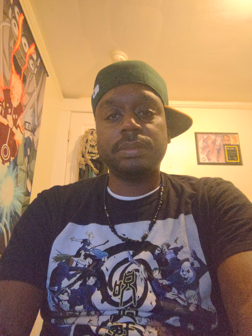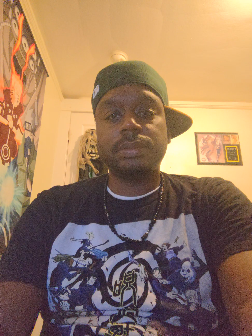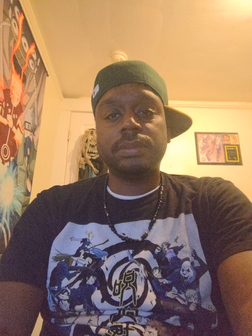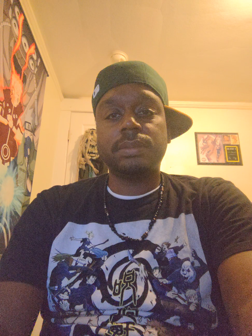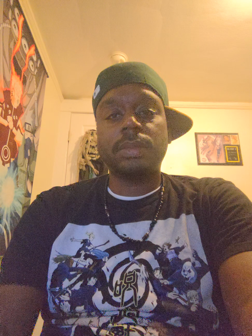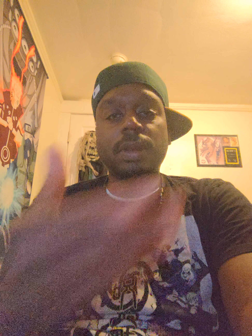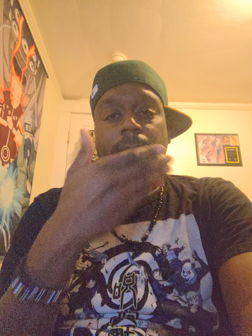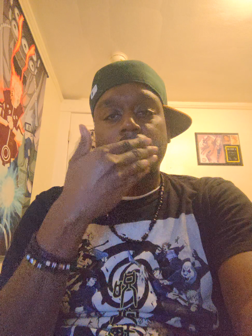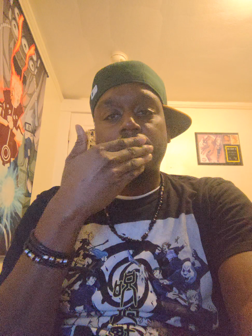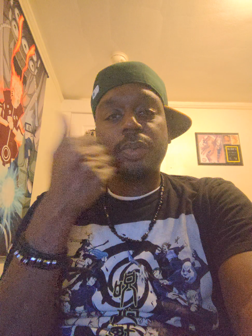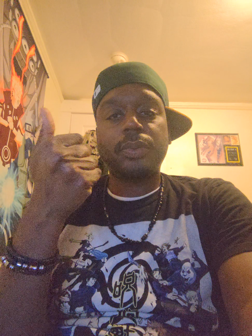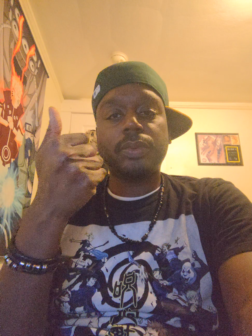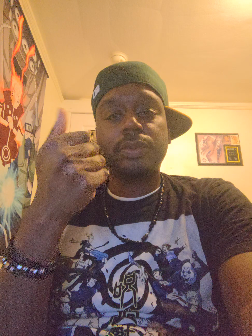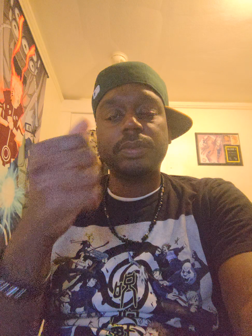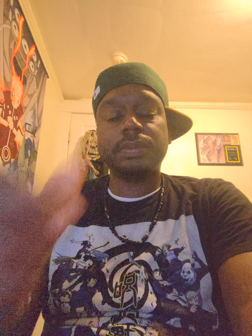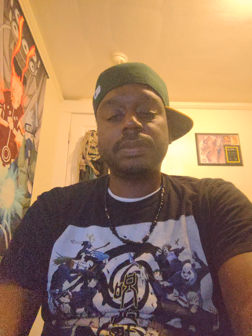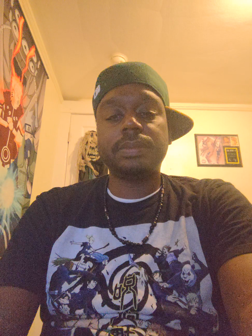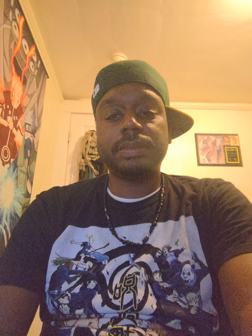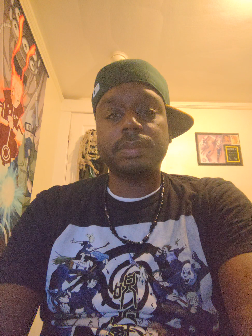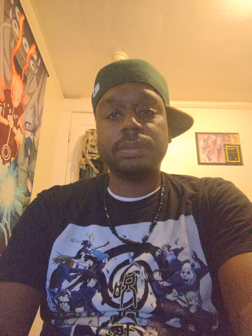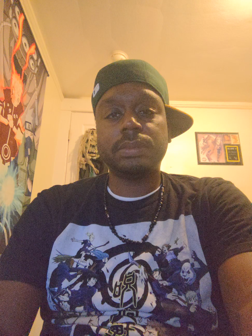better